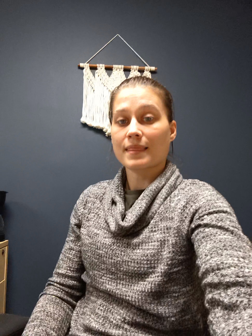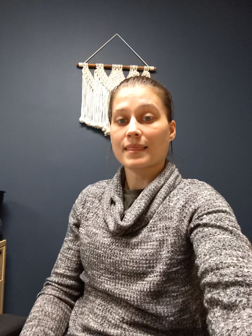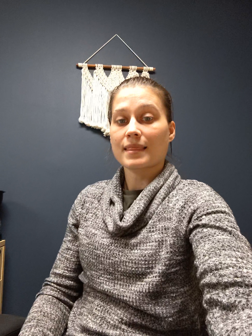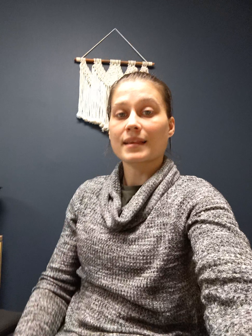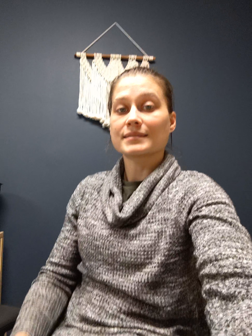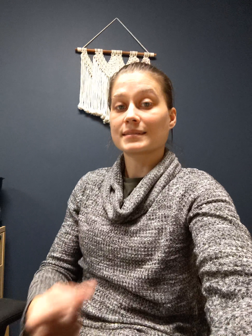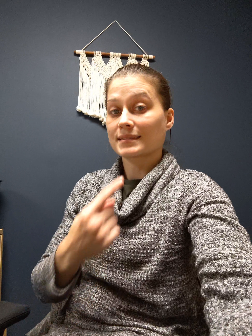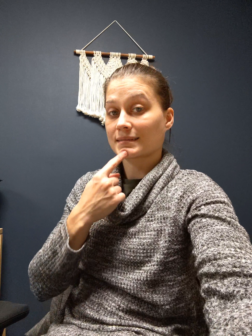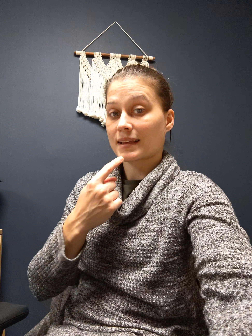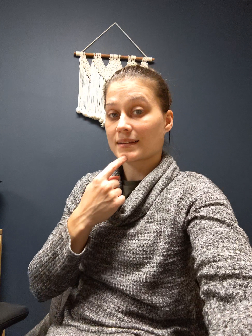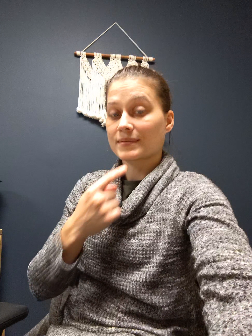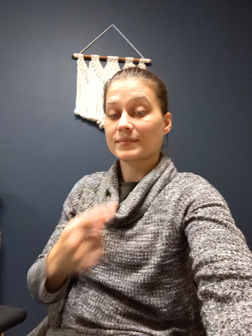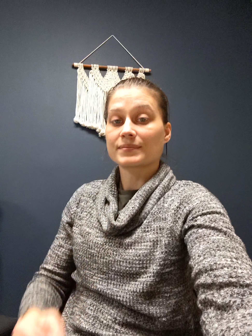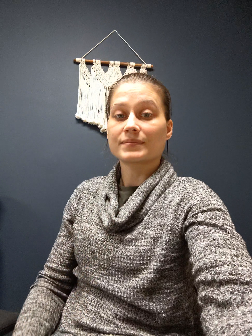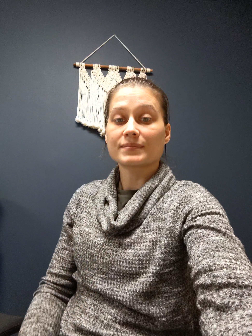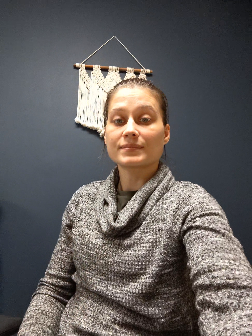say